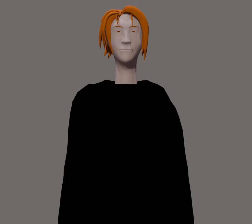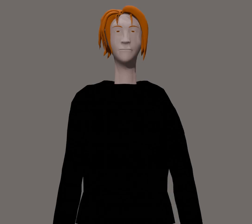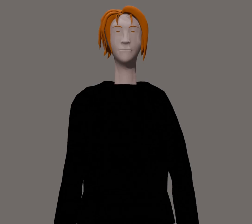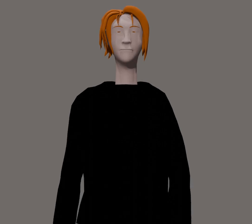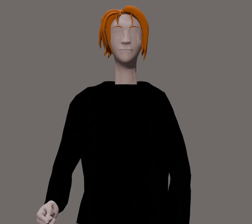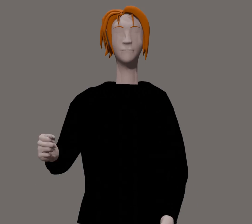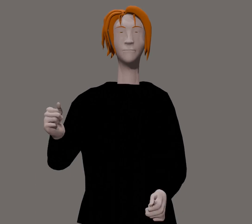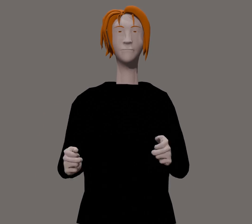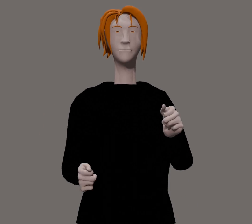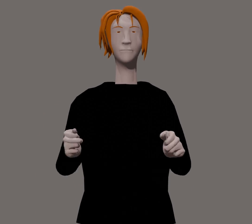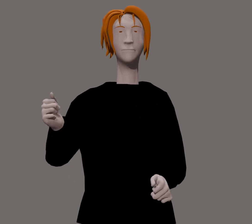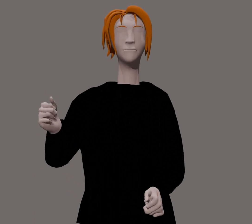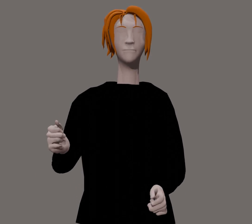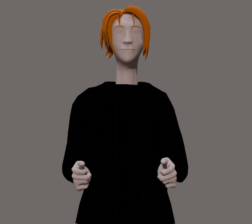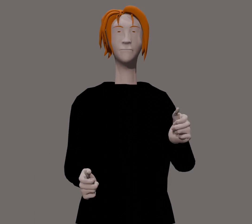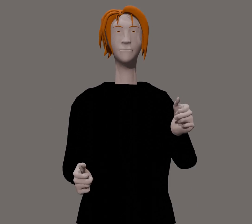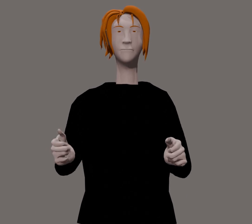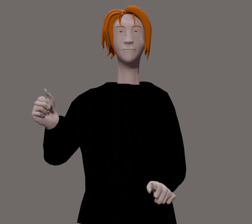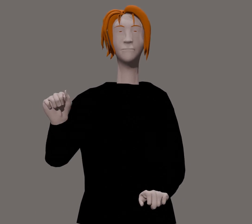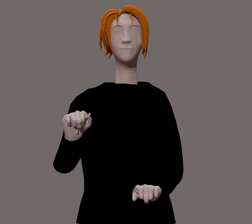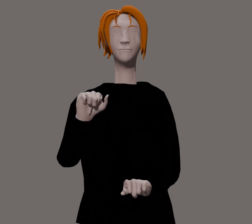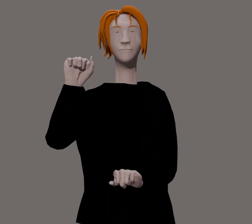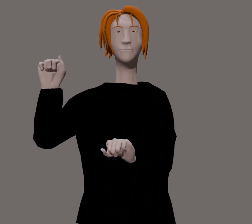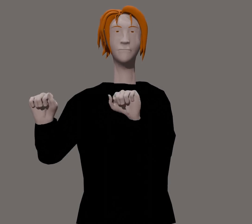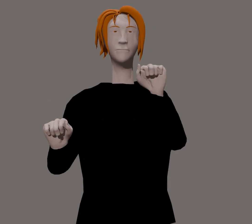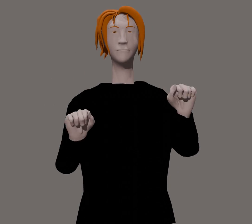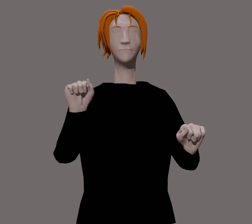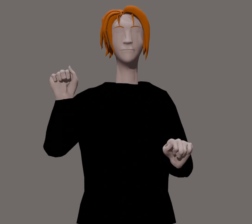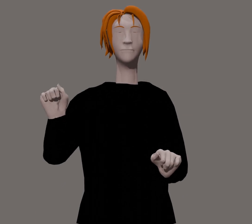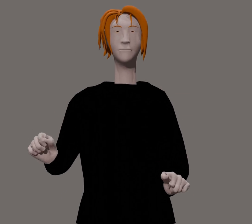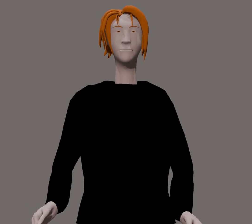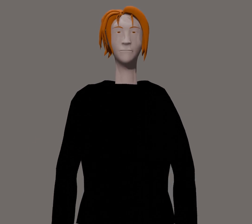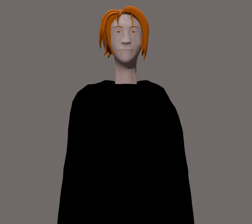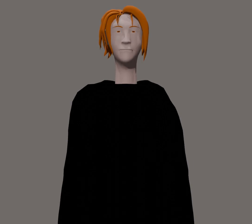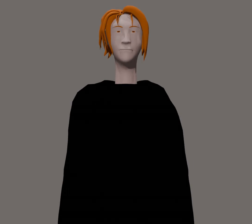Car Wash